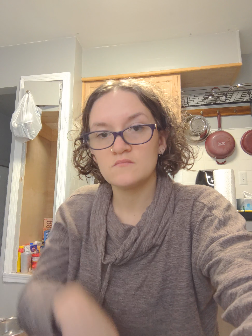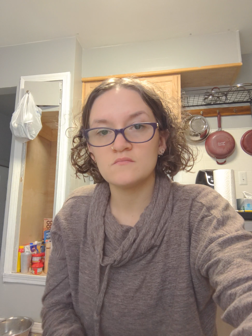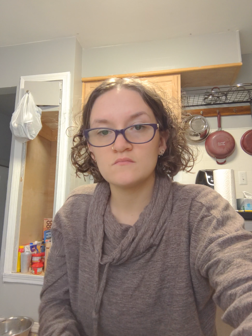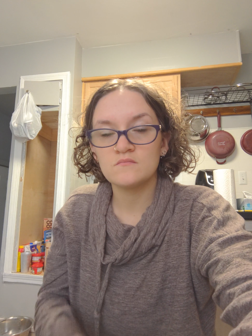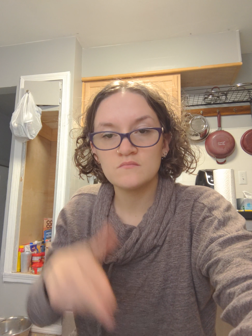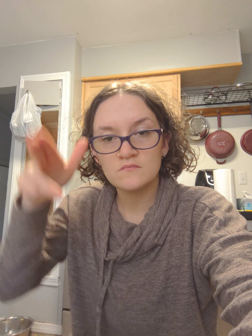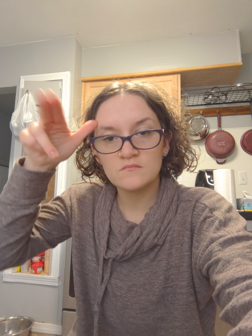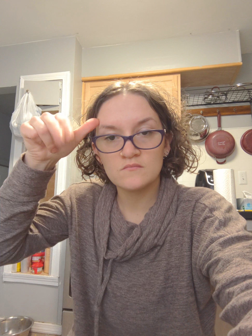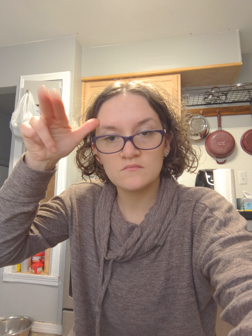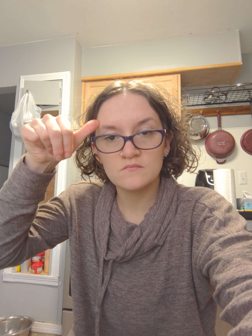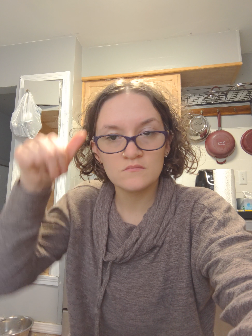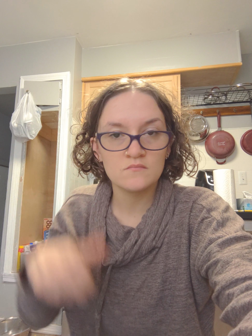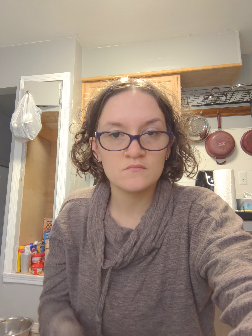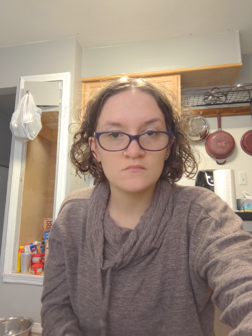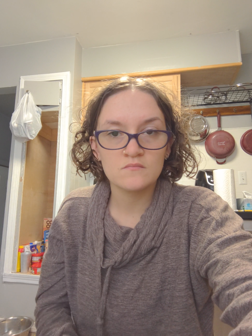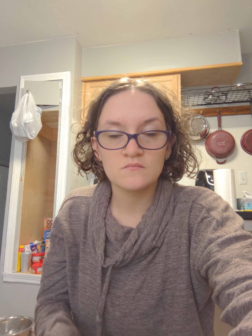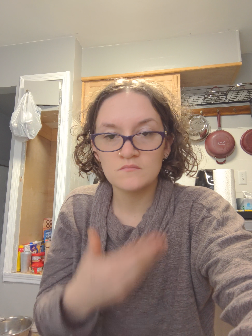horse